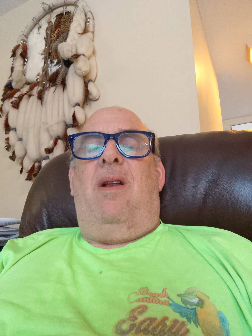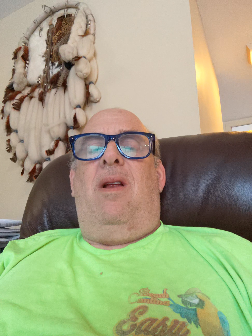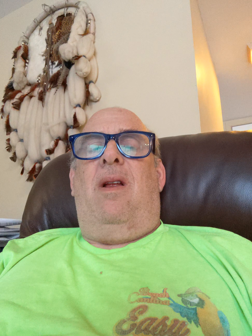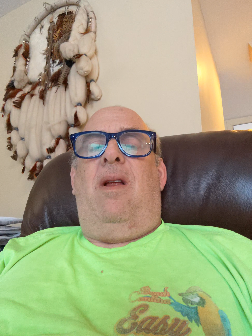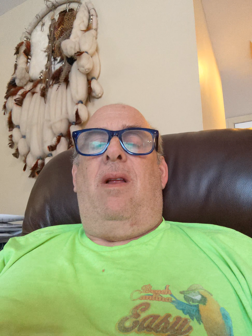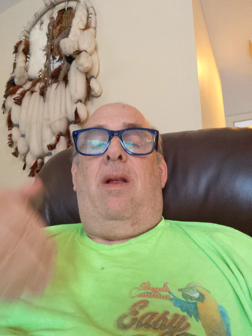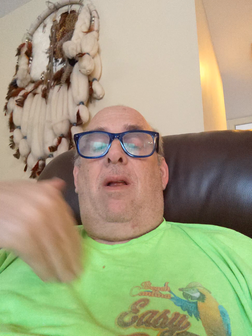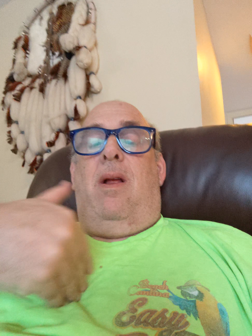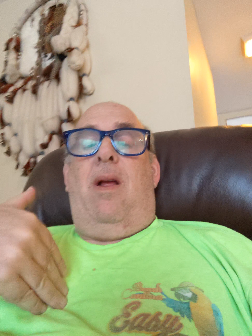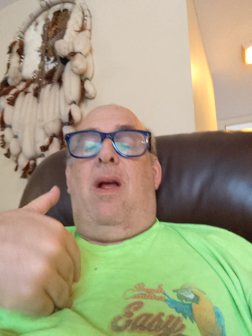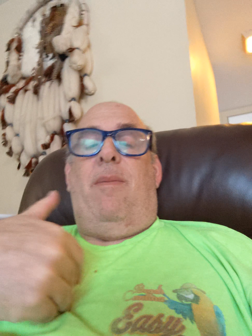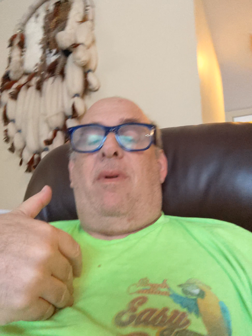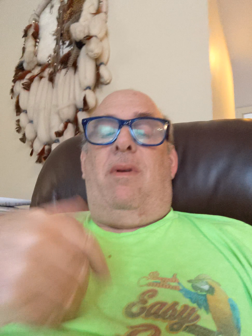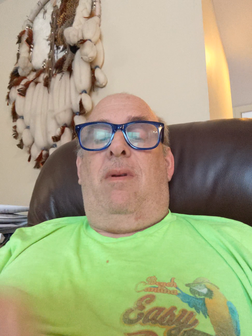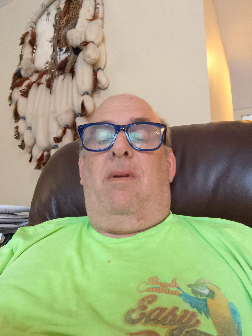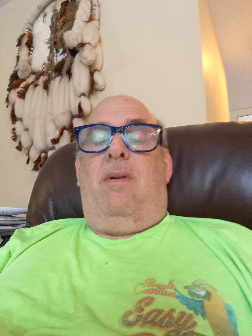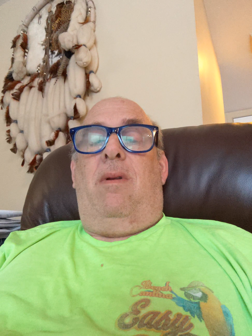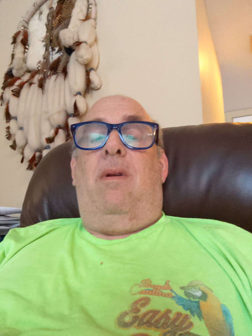animal